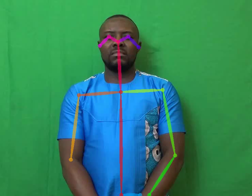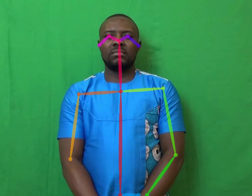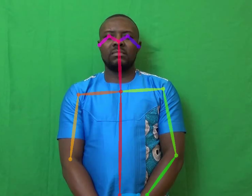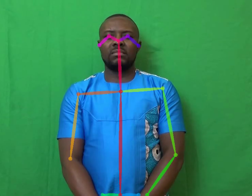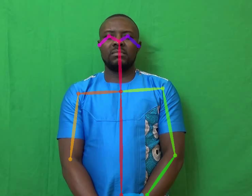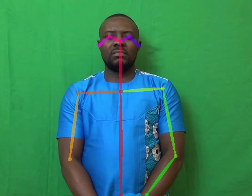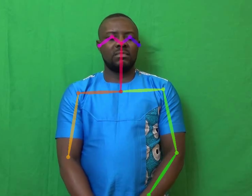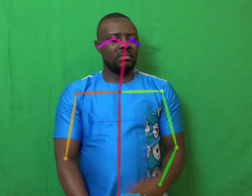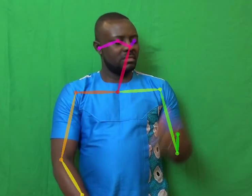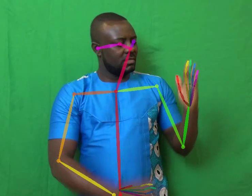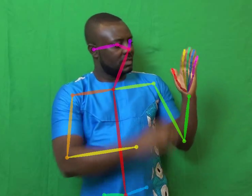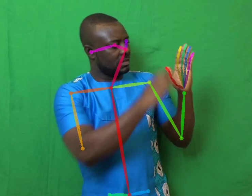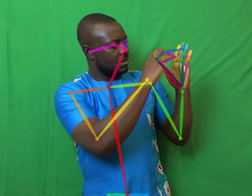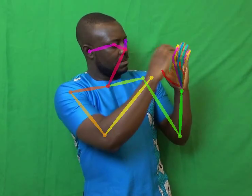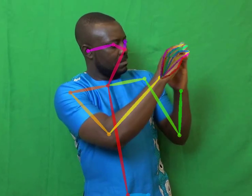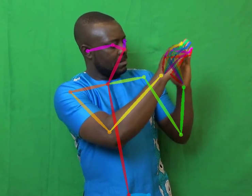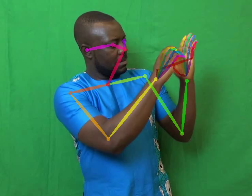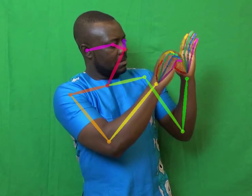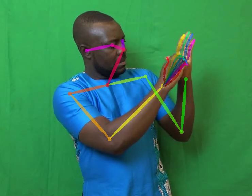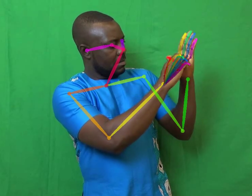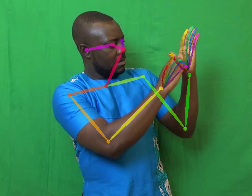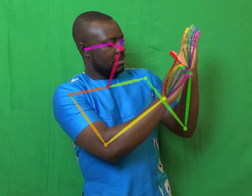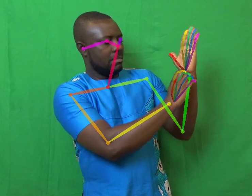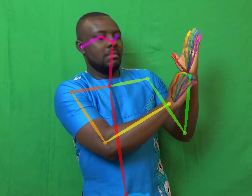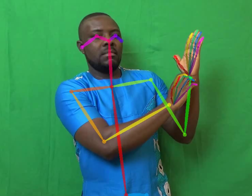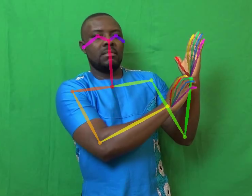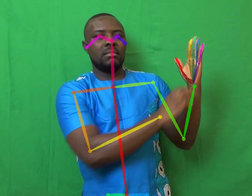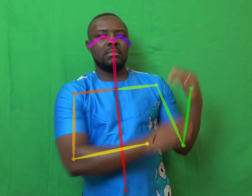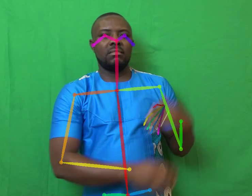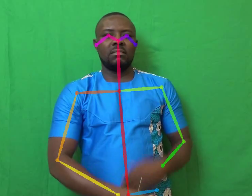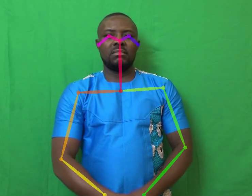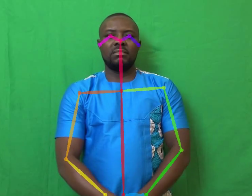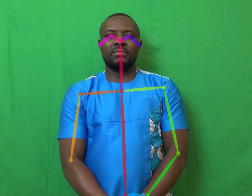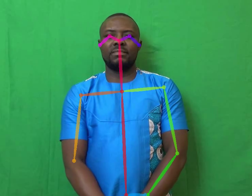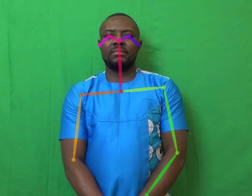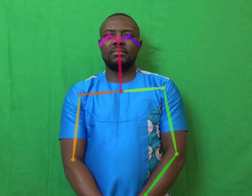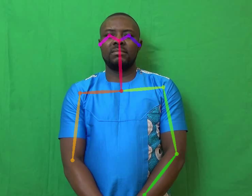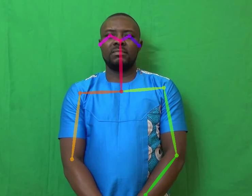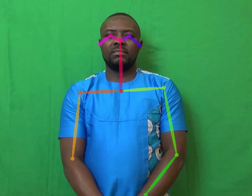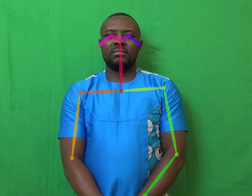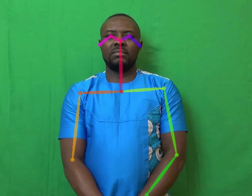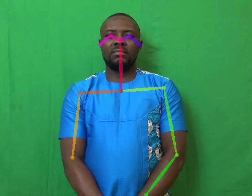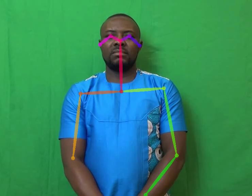paragraph